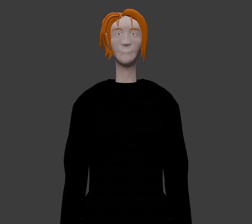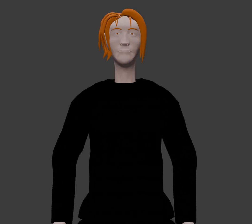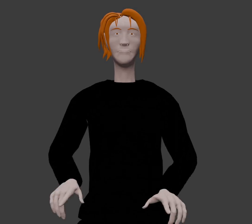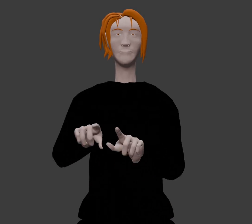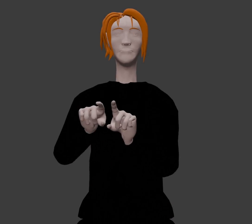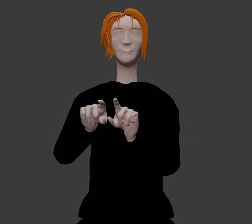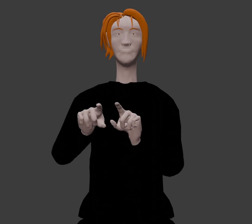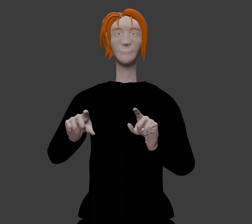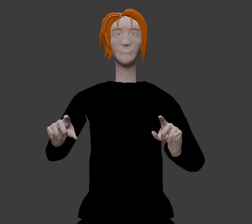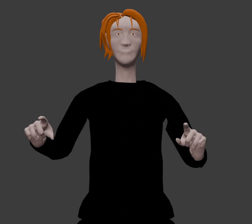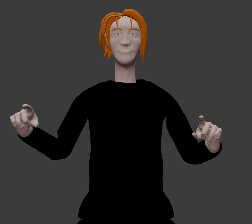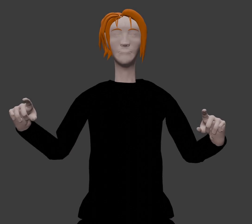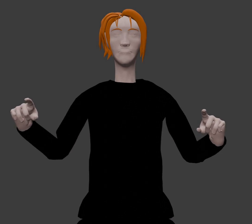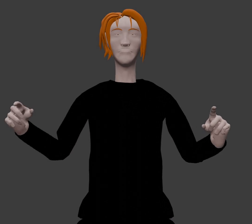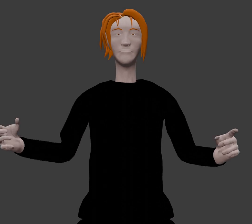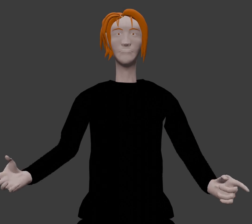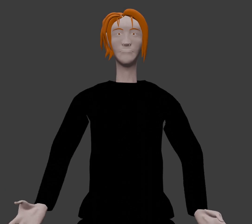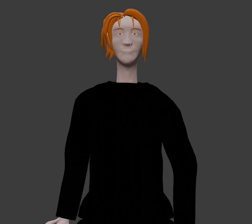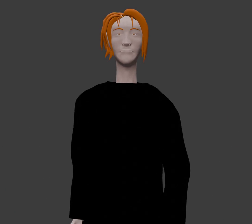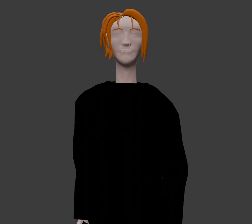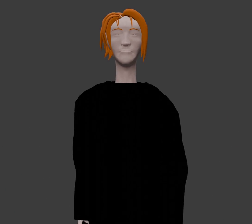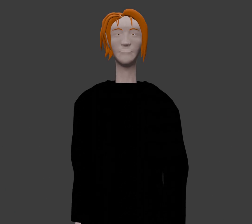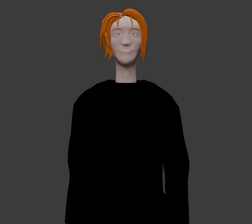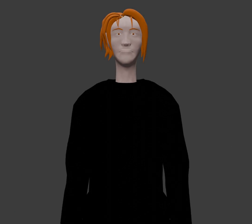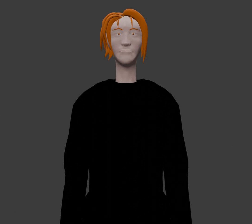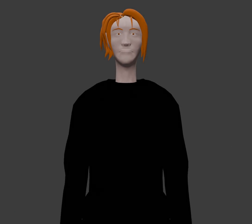Banner